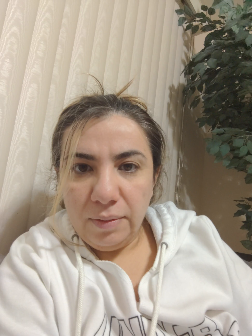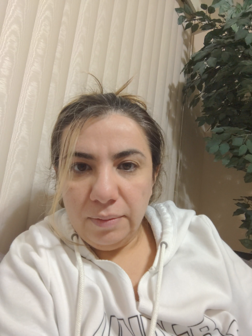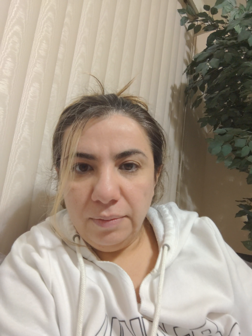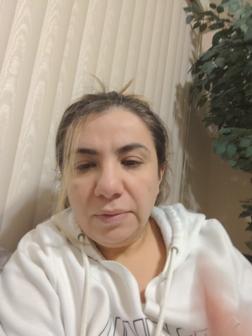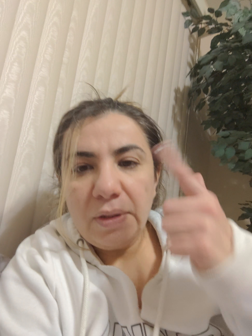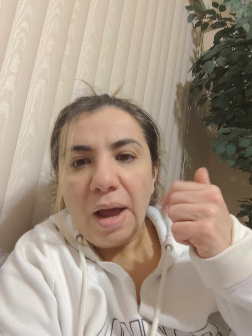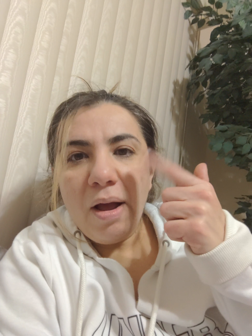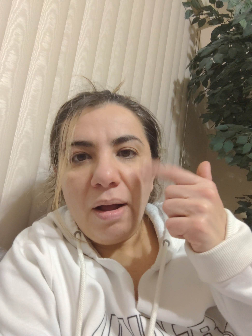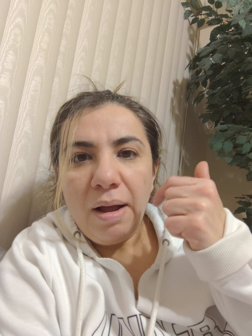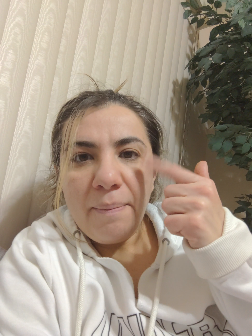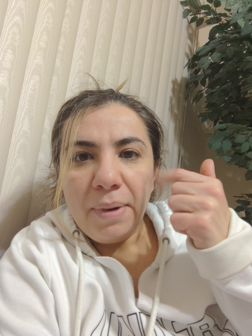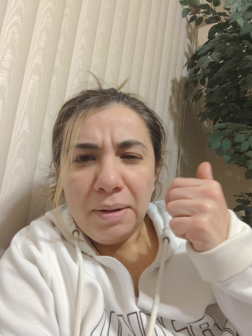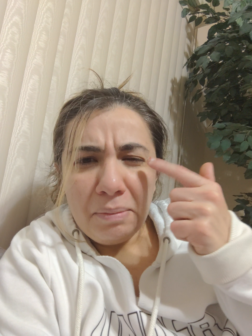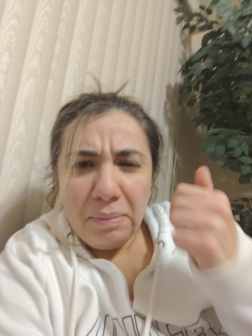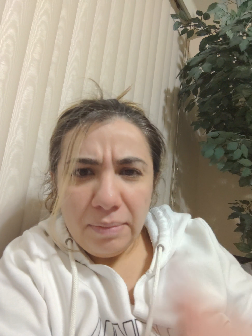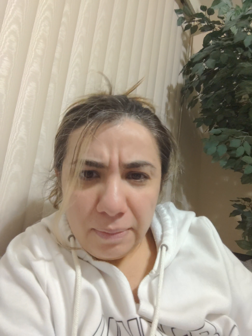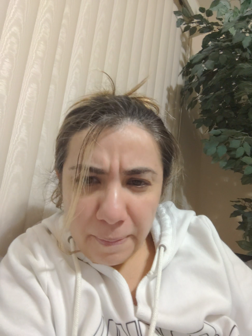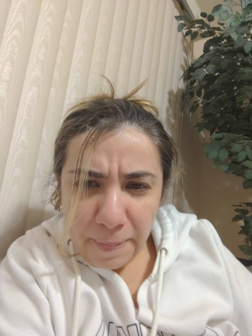cry